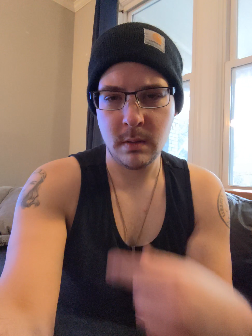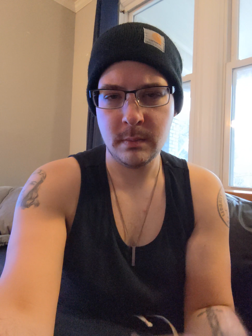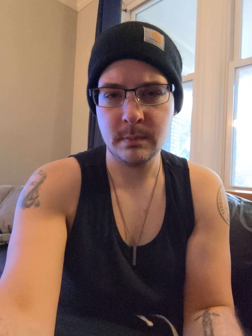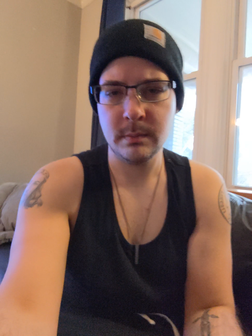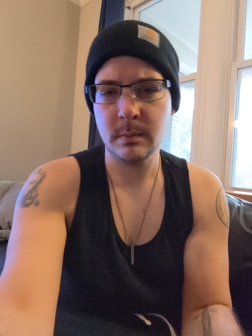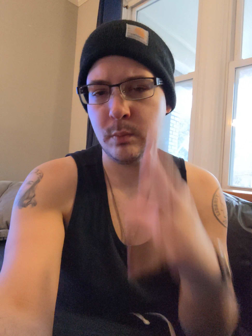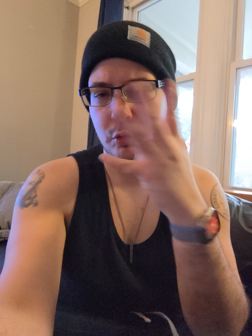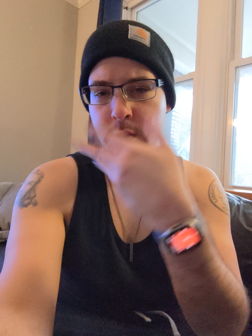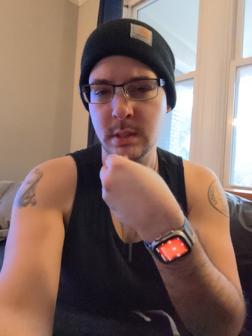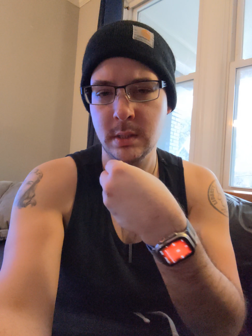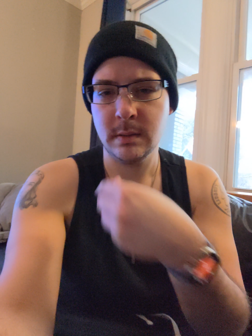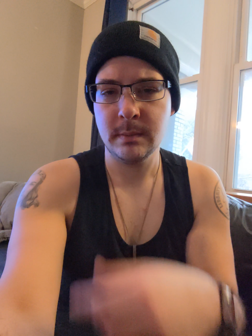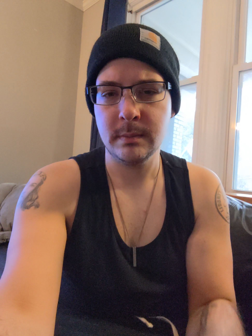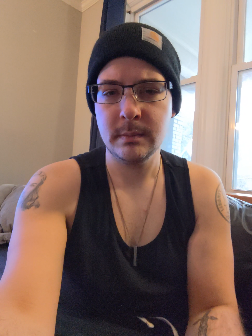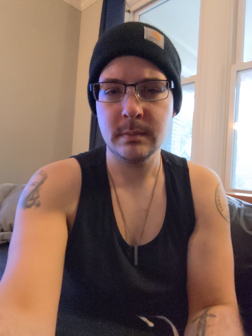pretty